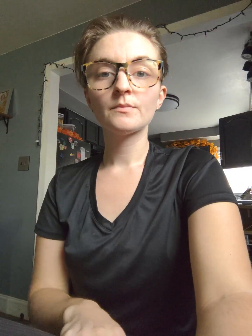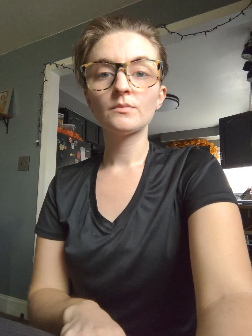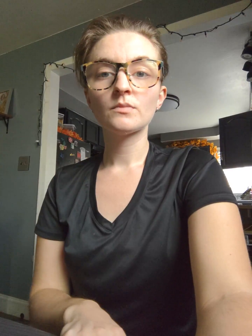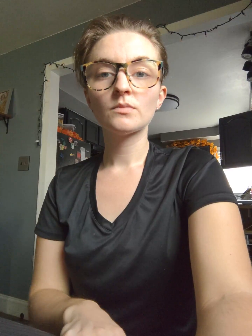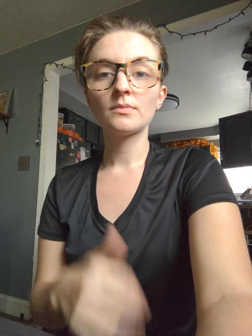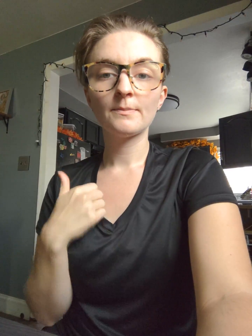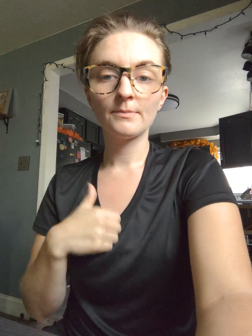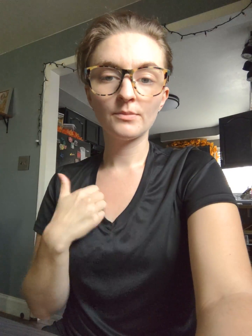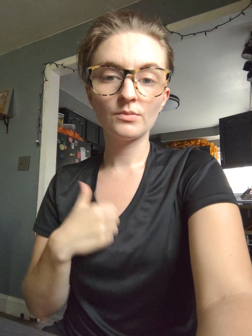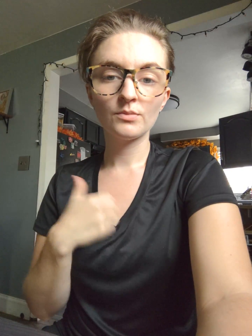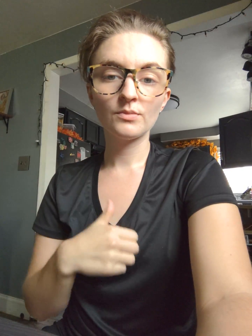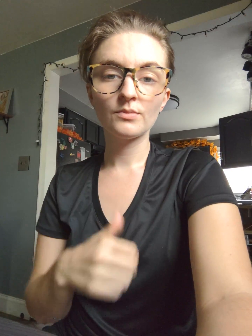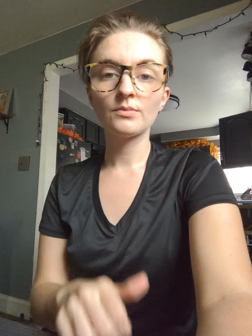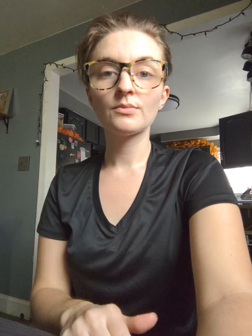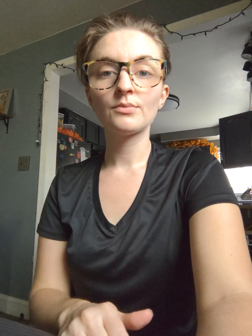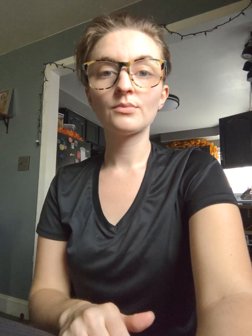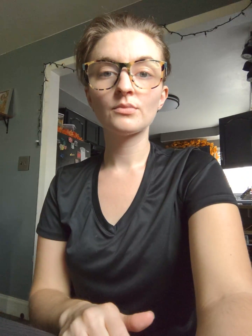bathtub